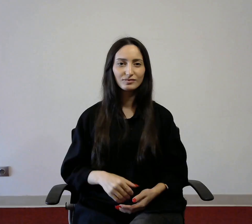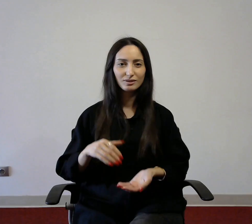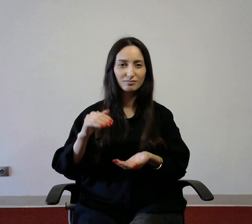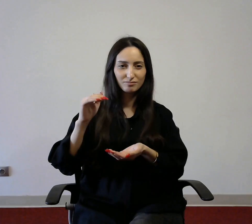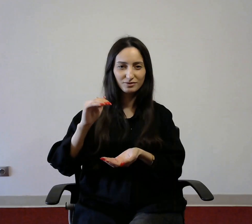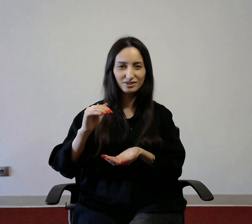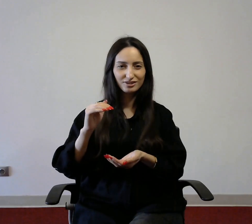balaca